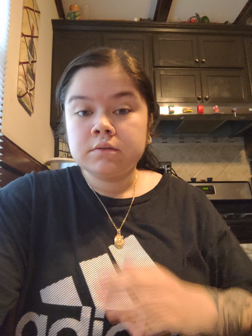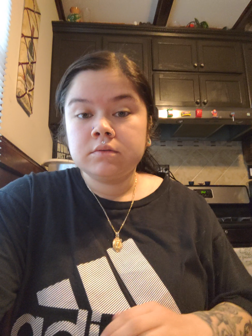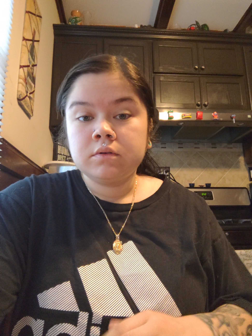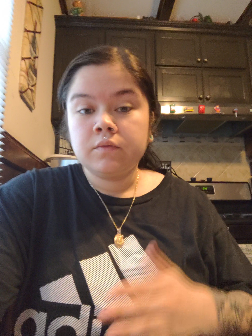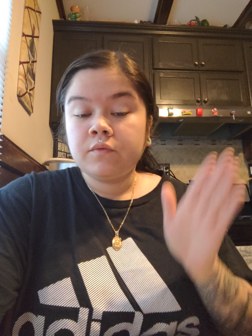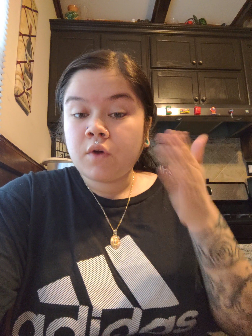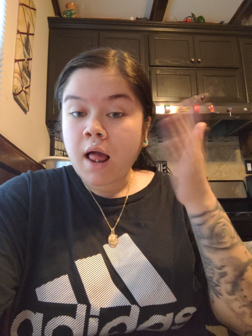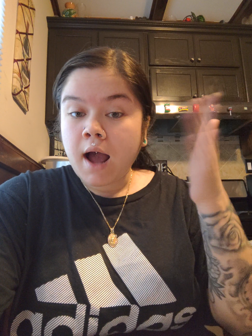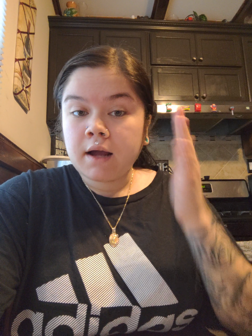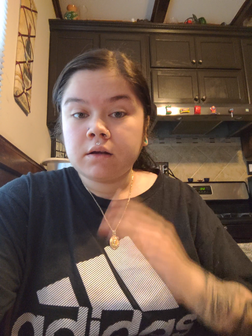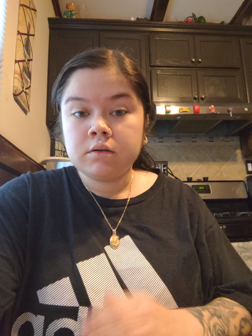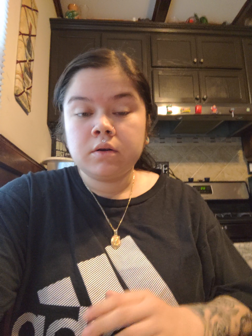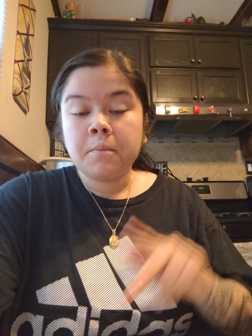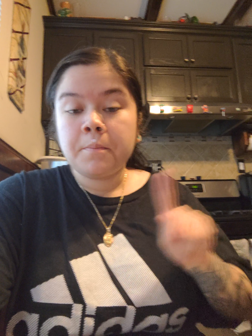flag